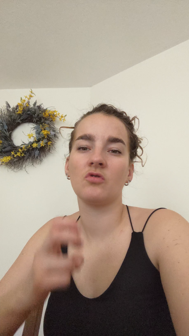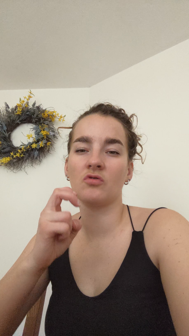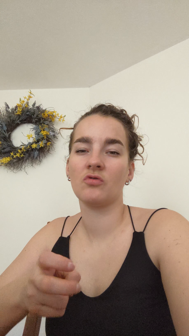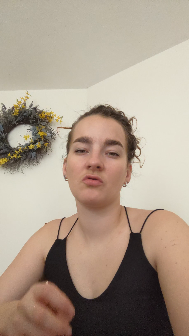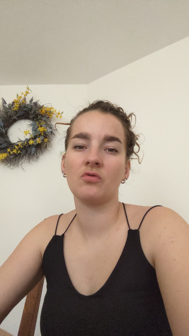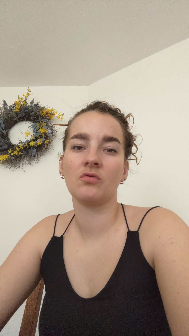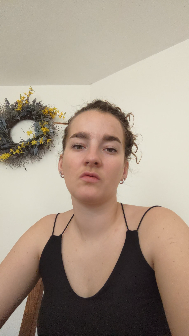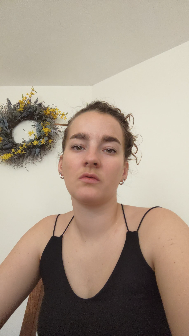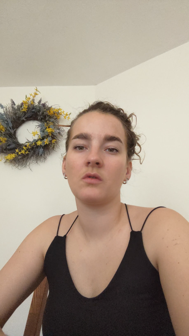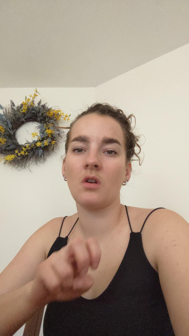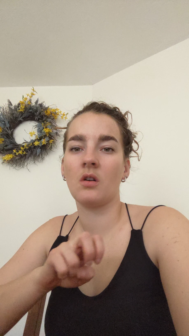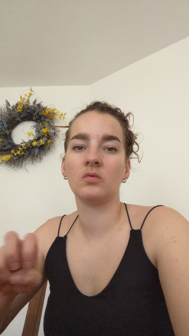couch